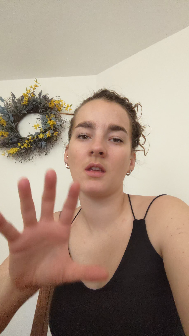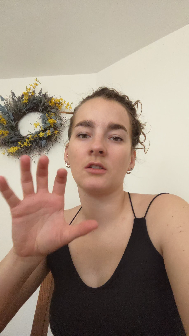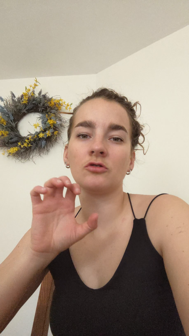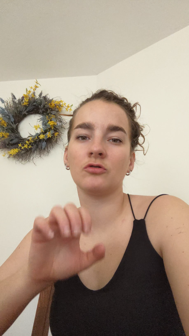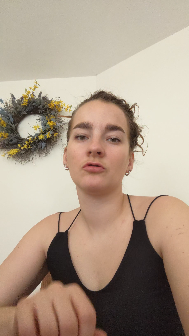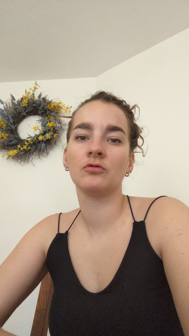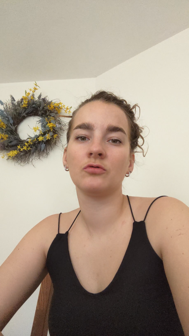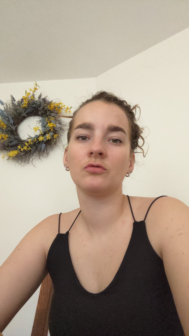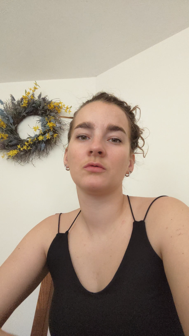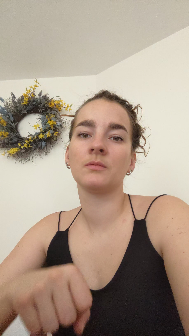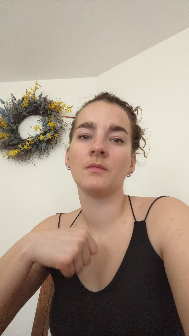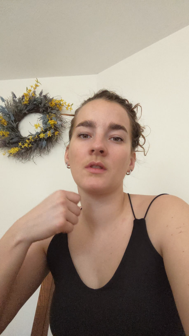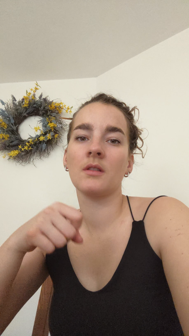bicycle